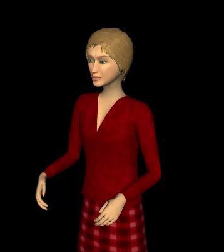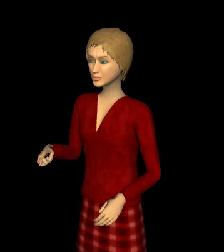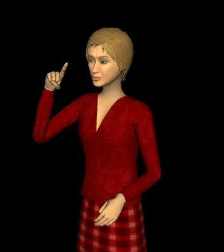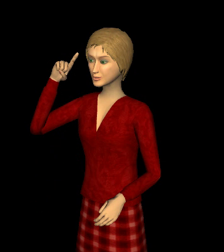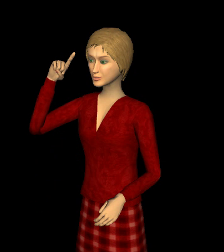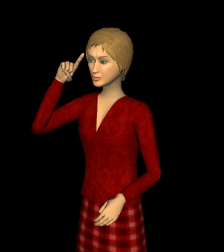لماذا